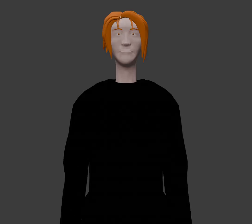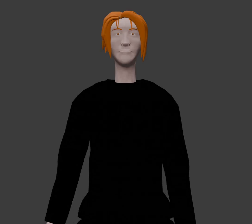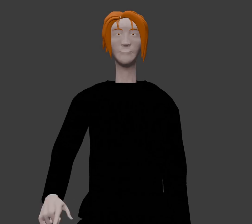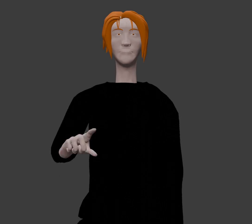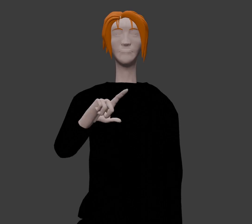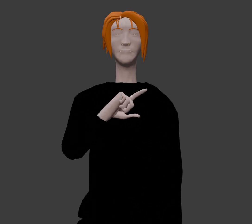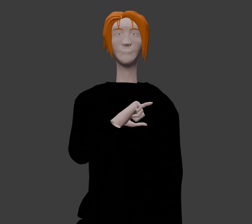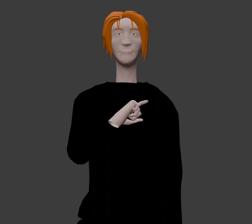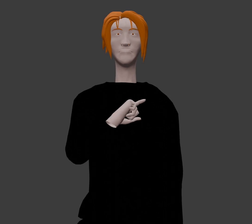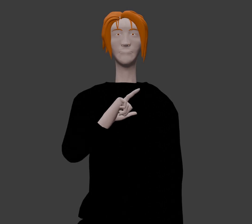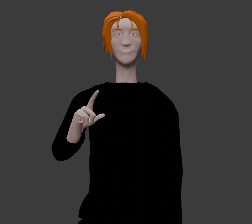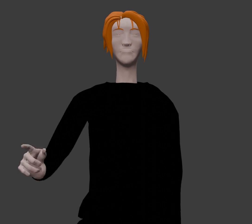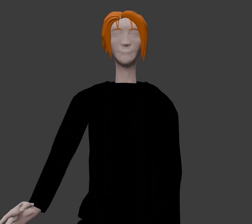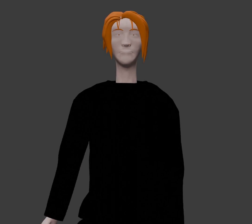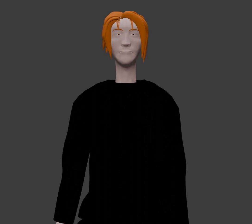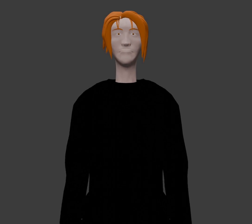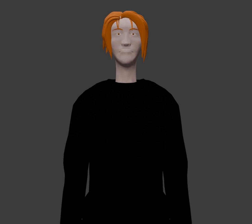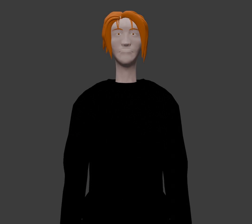Badge